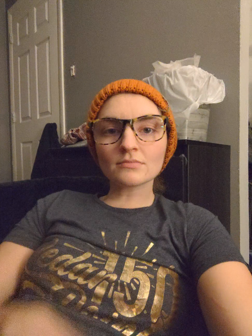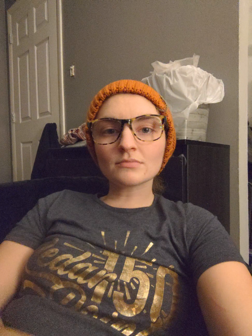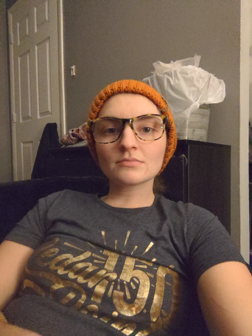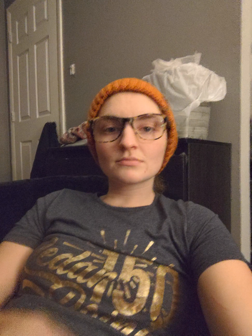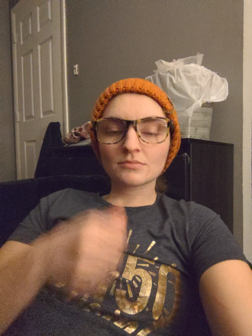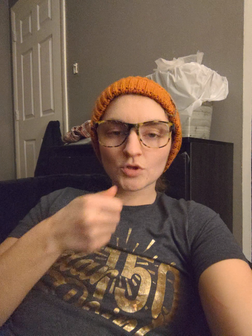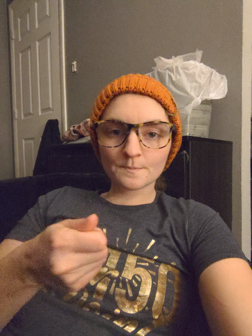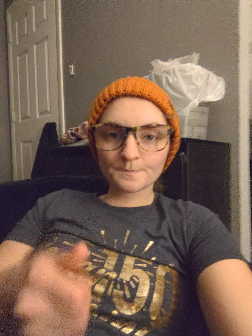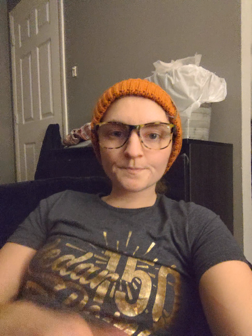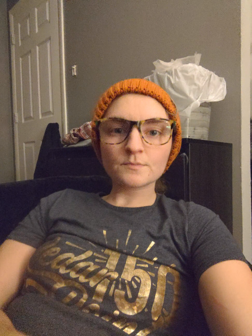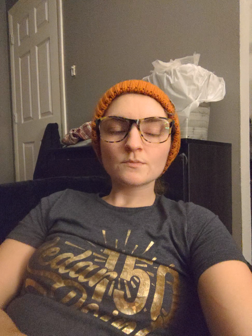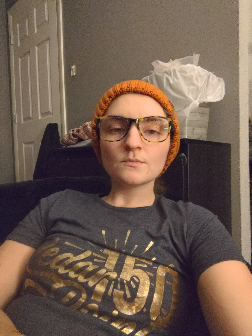vacuum